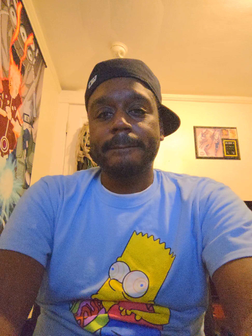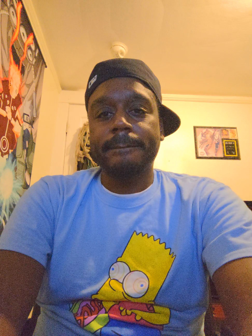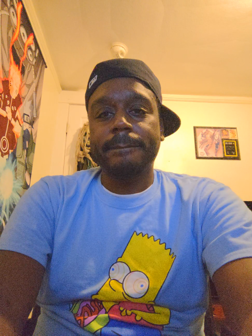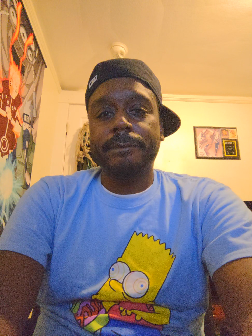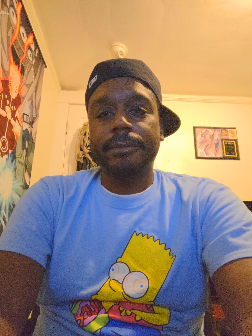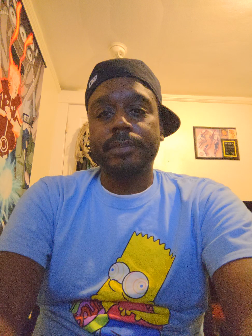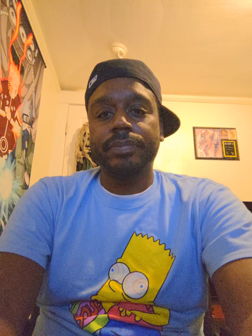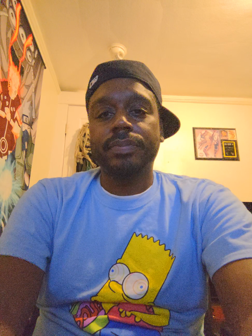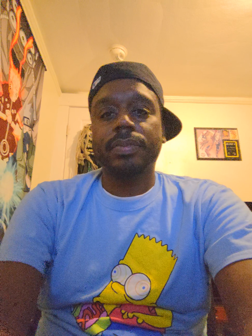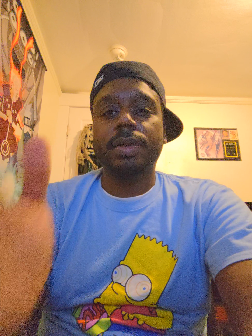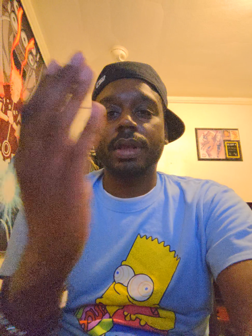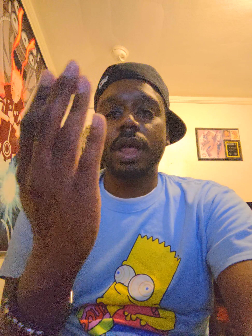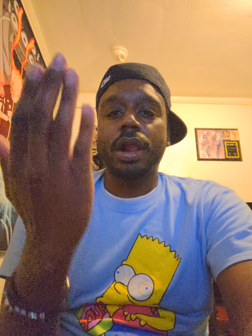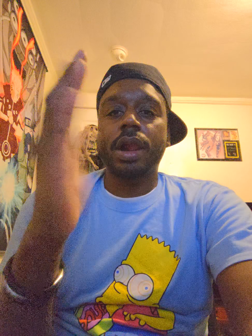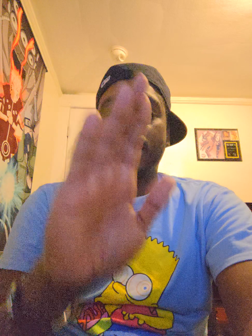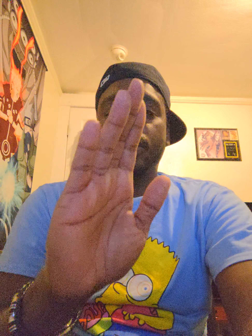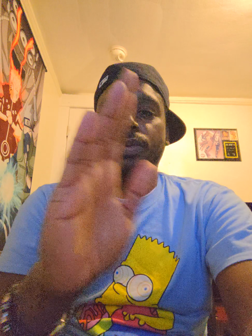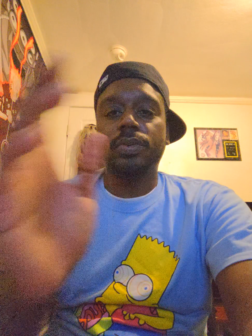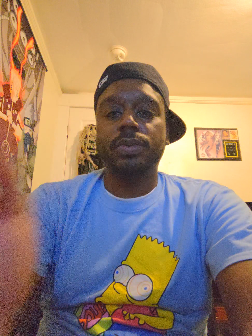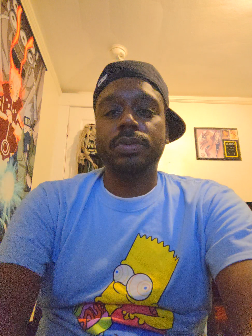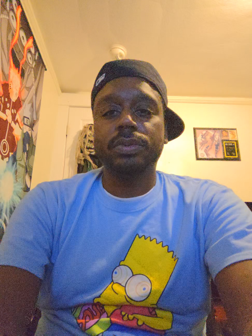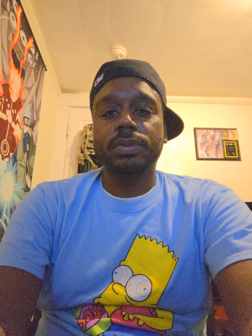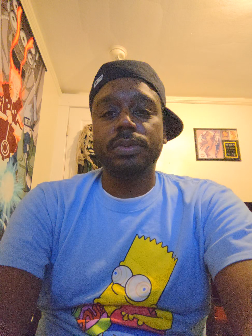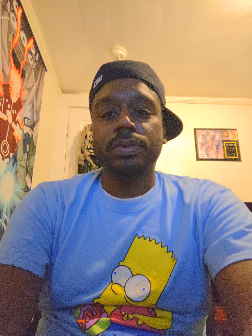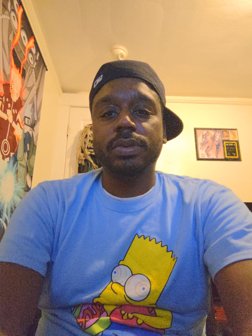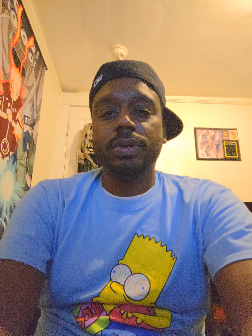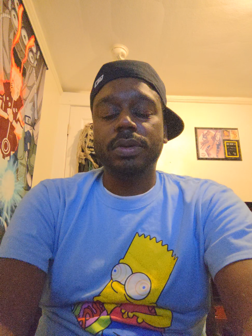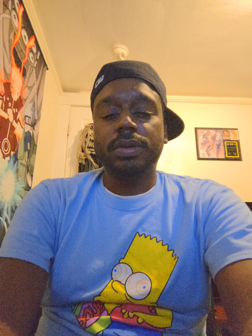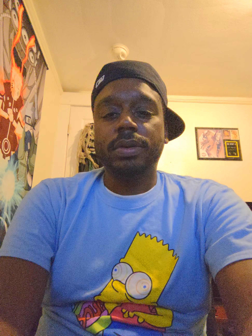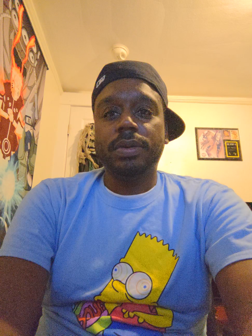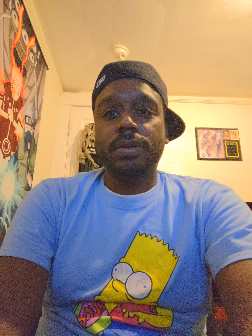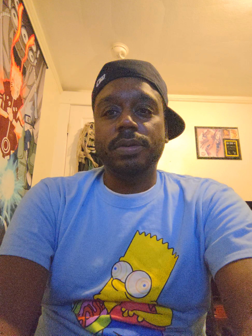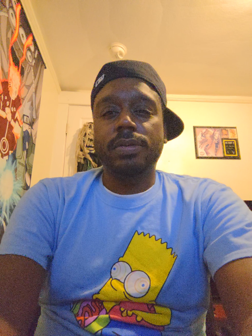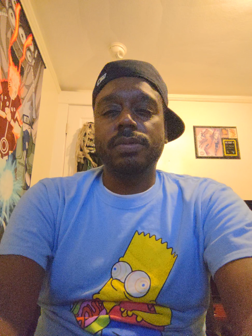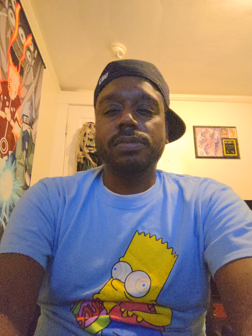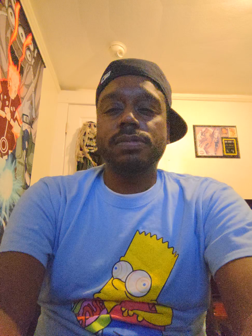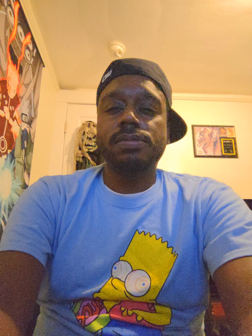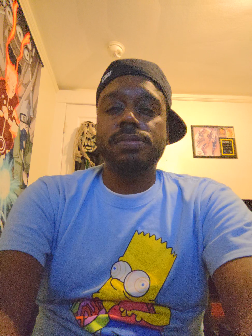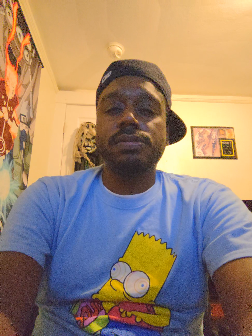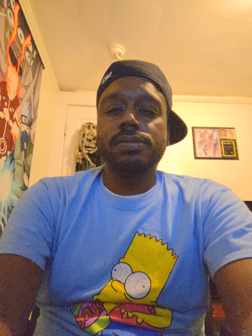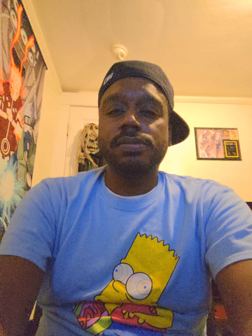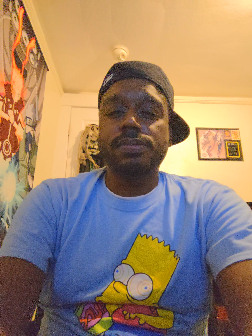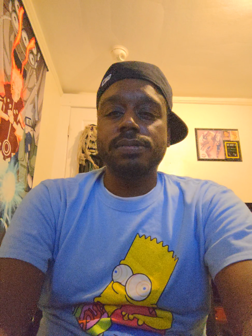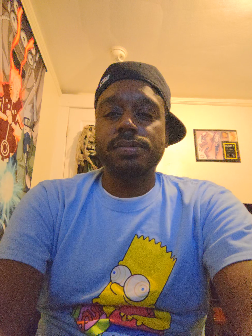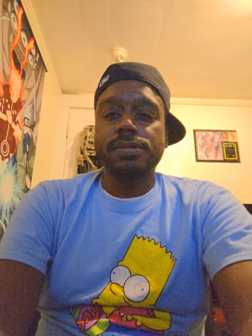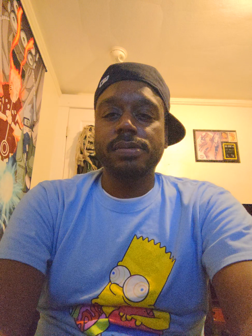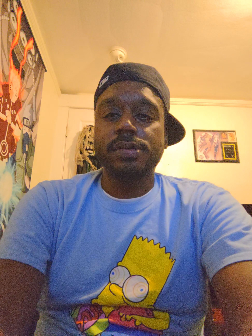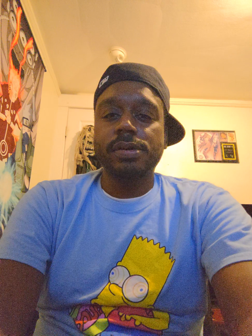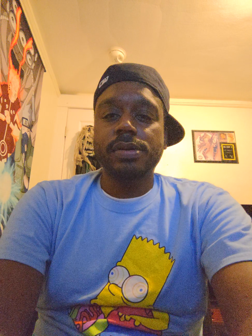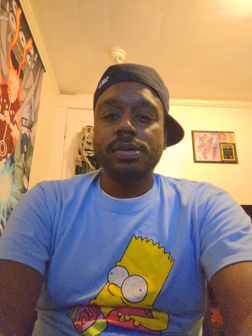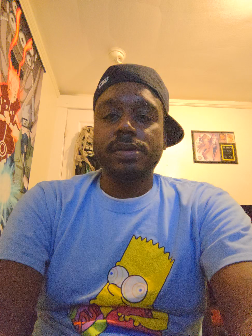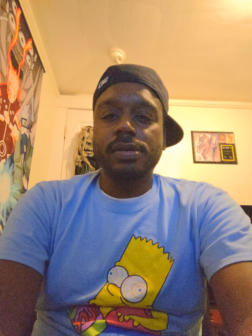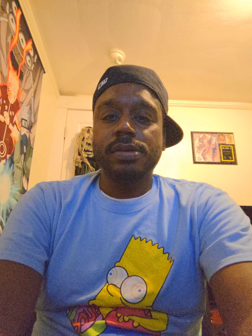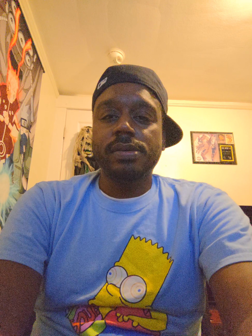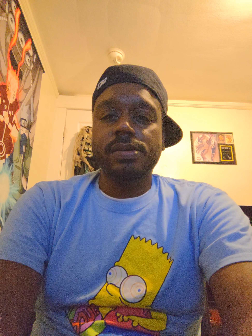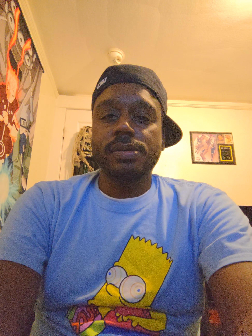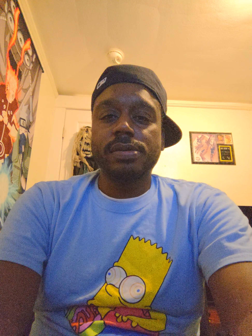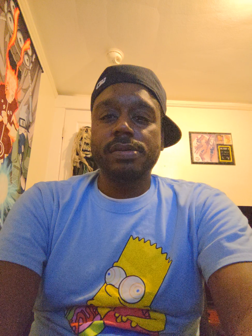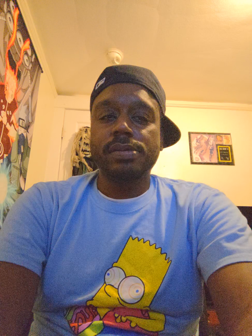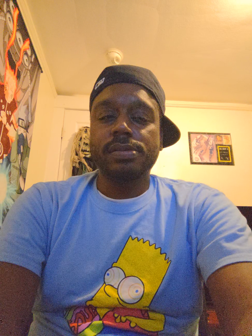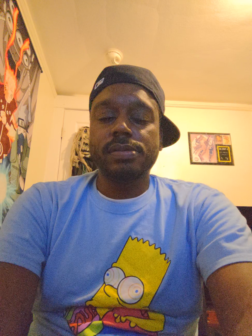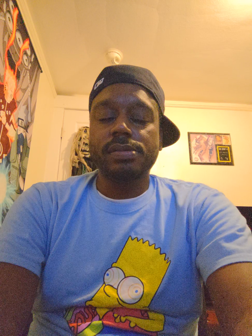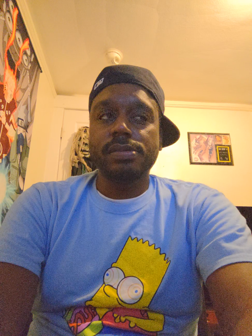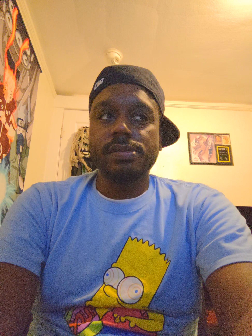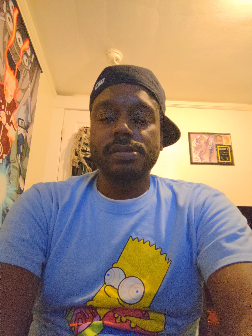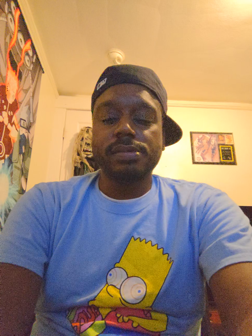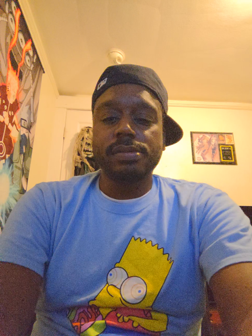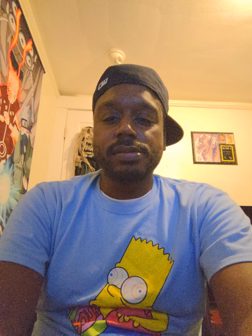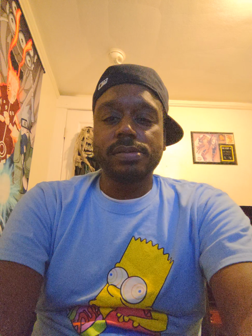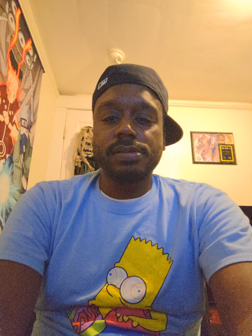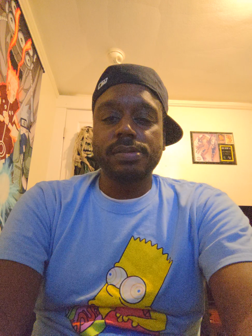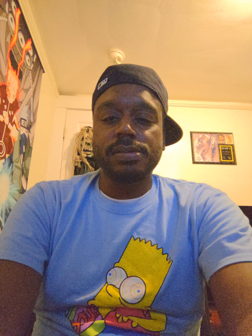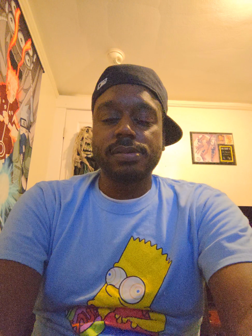close